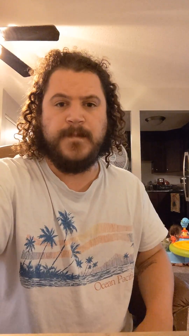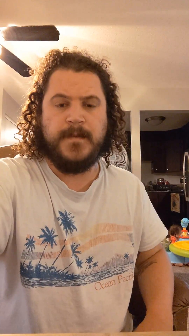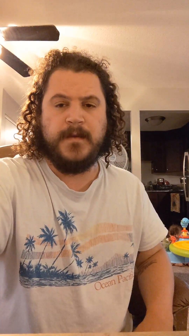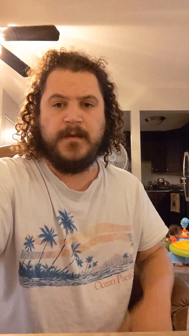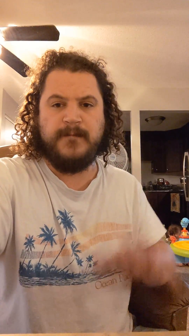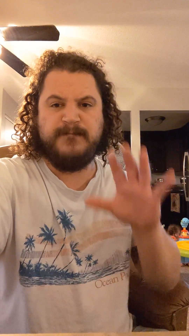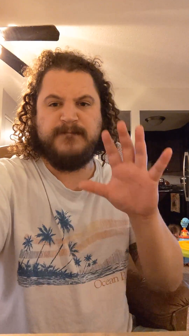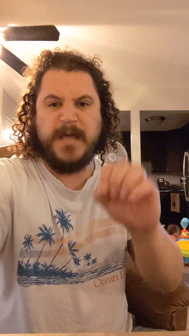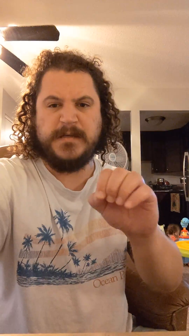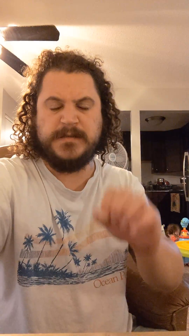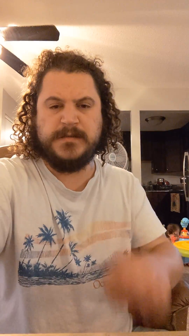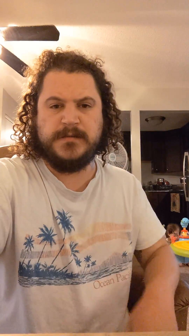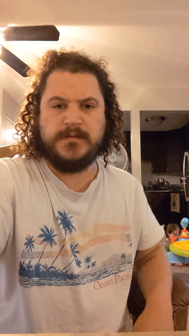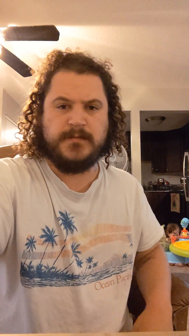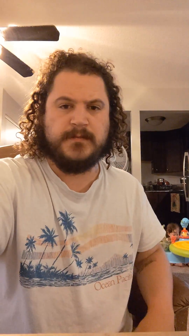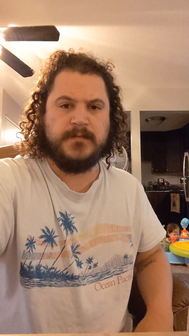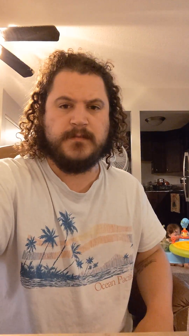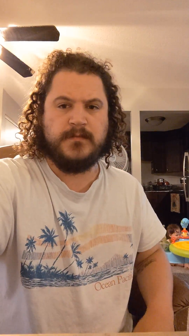bite